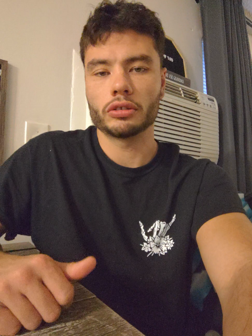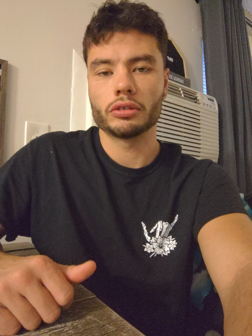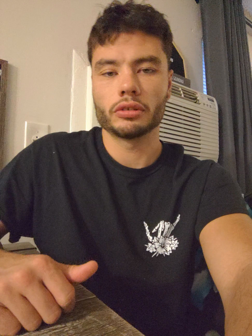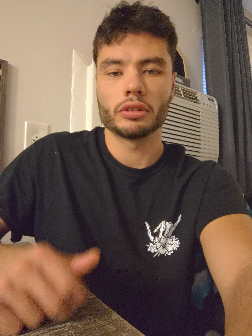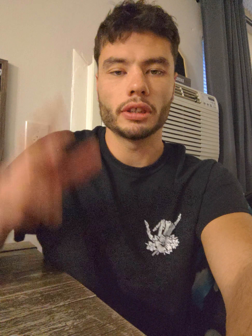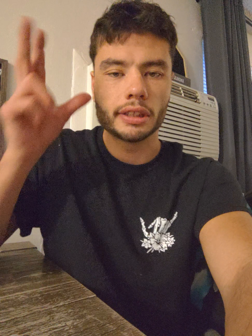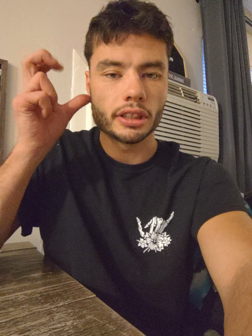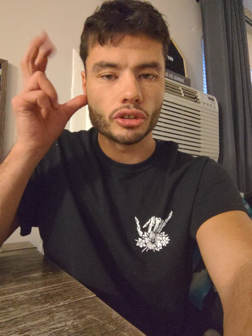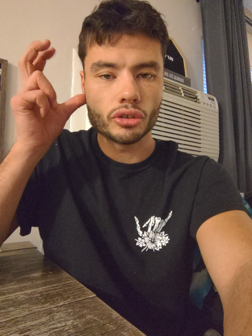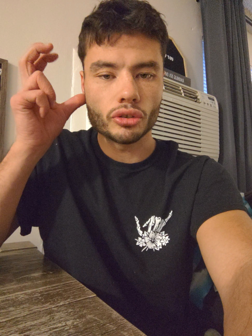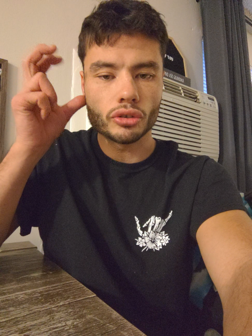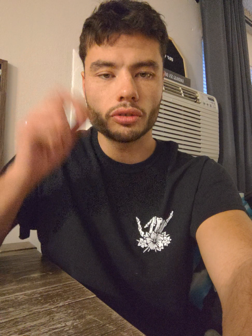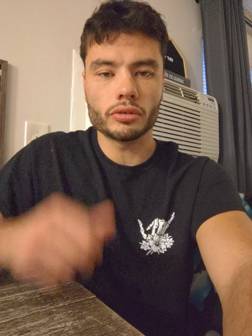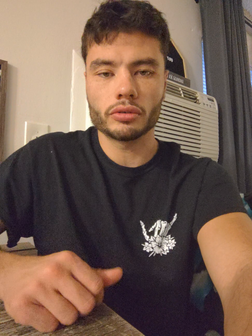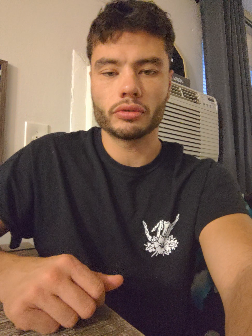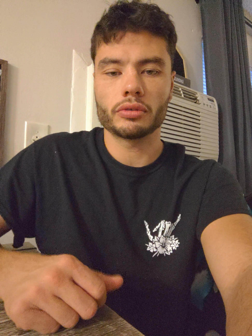hear